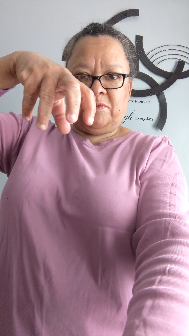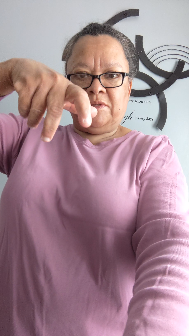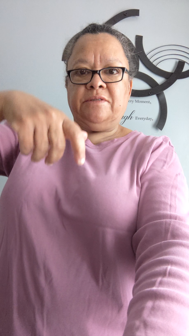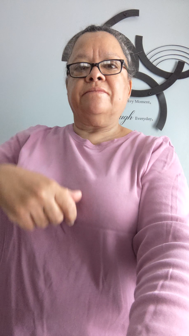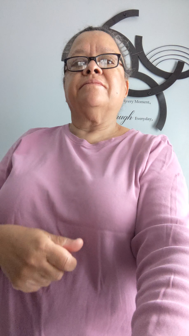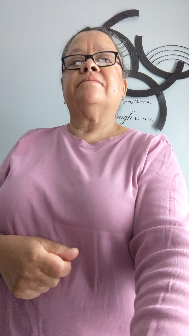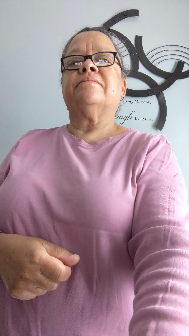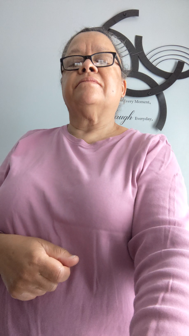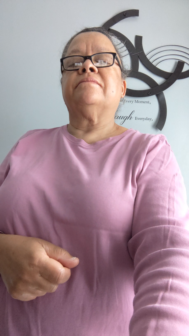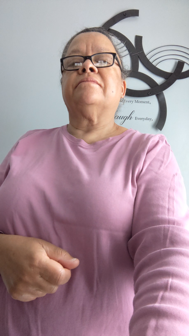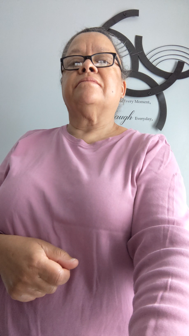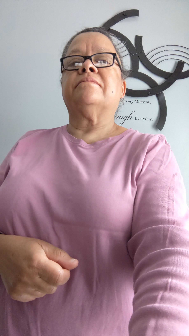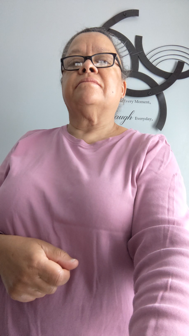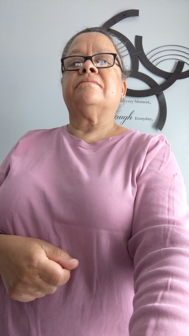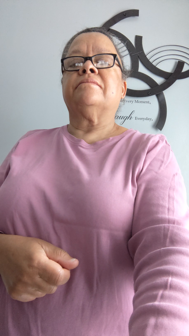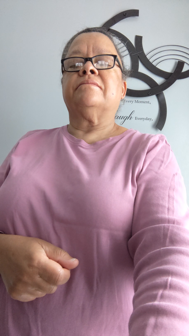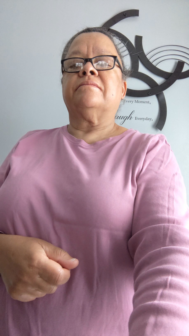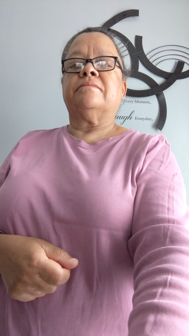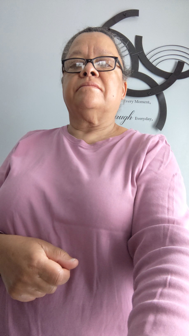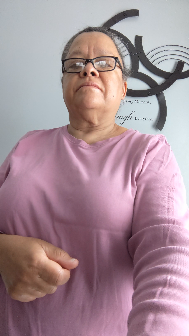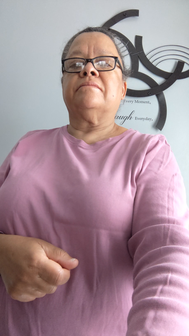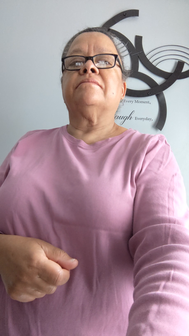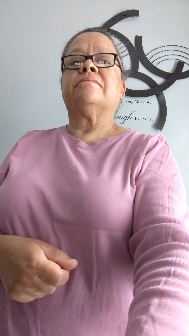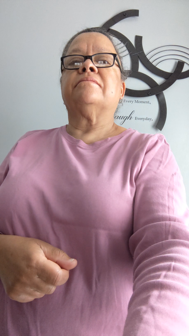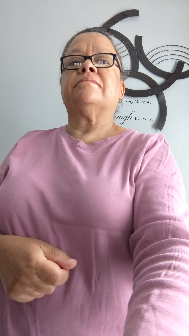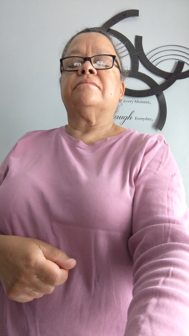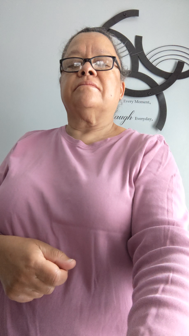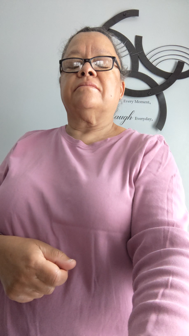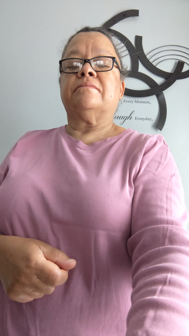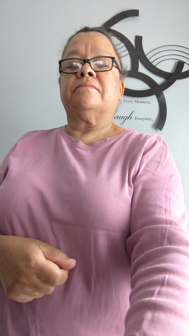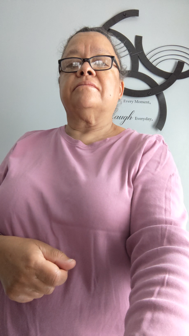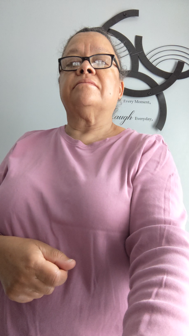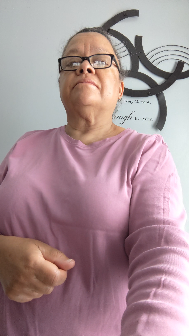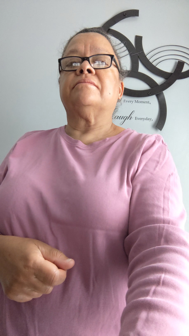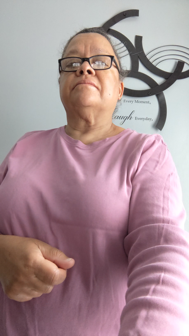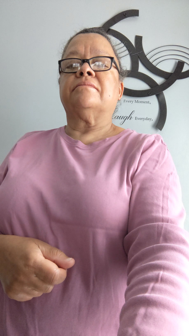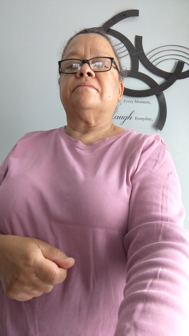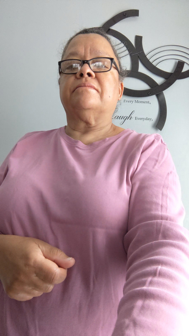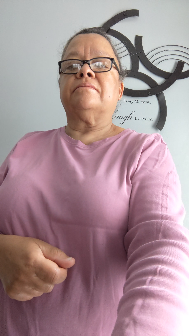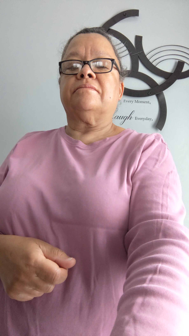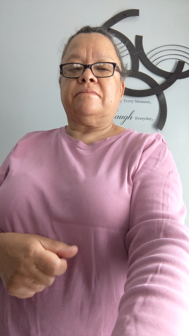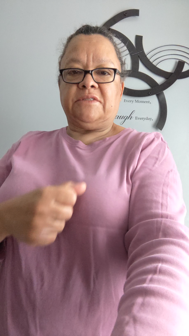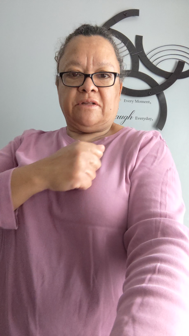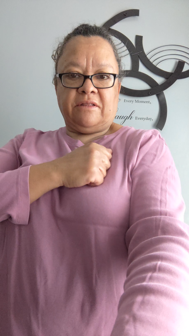love